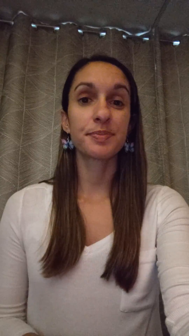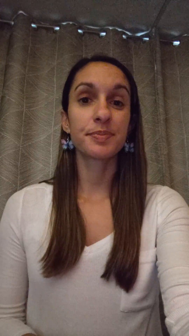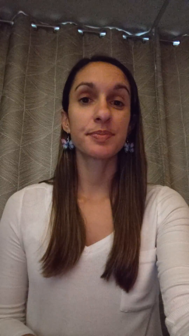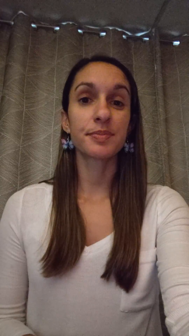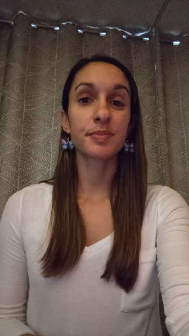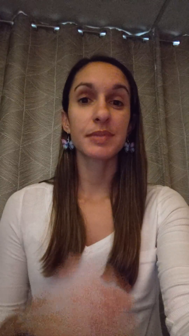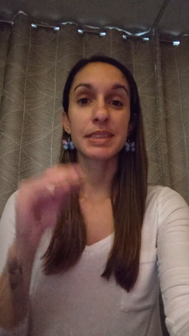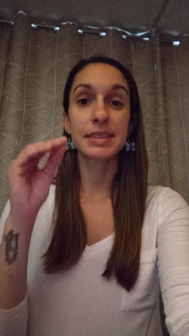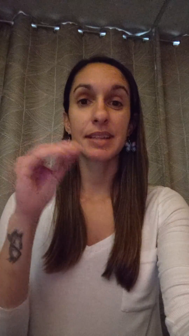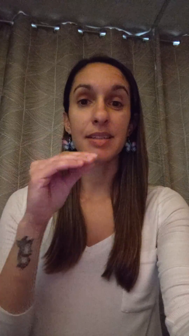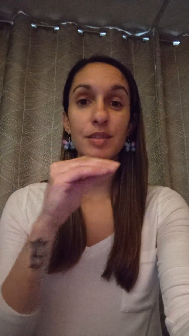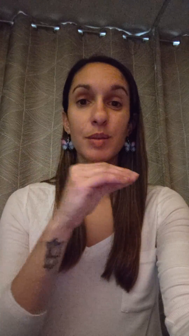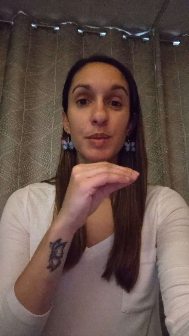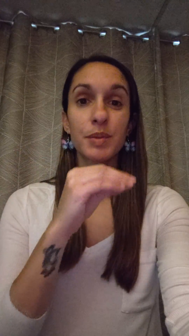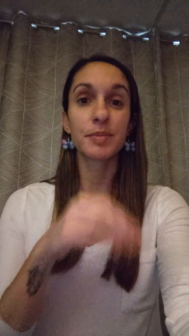dinosaur